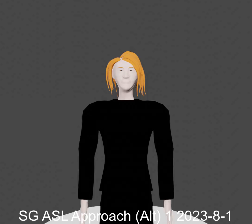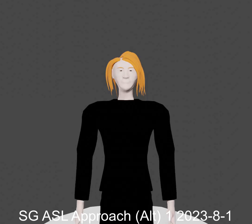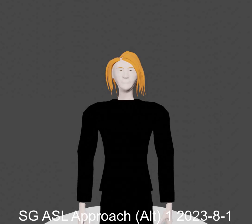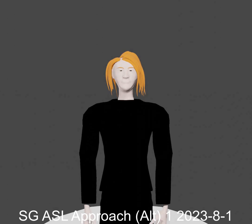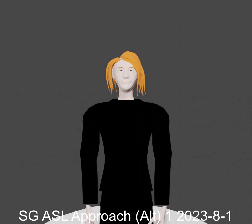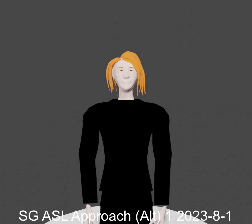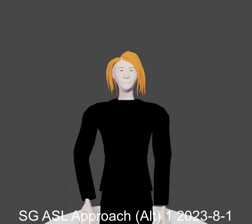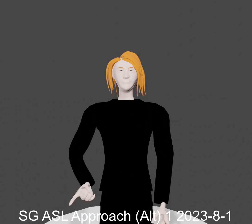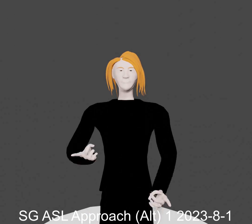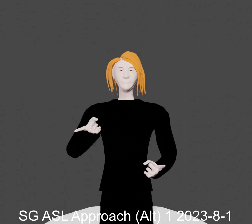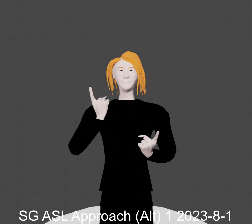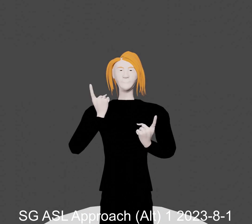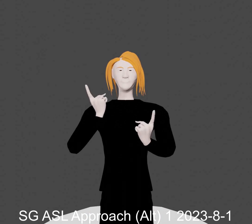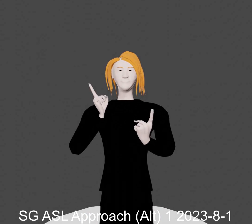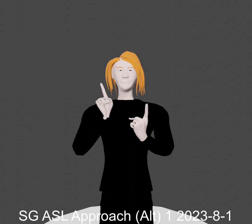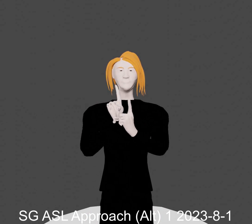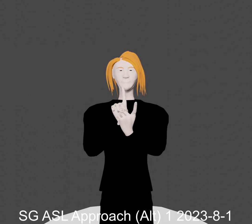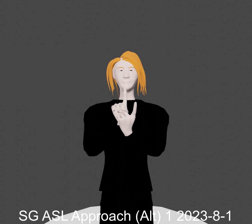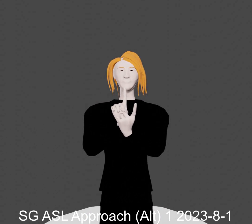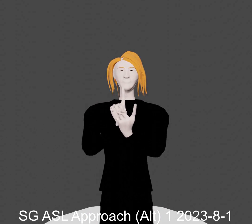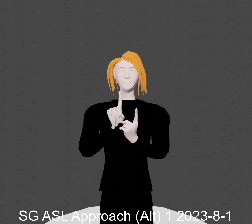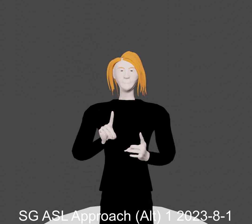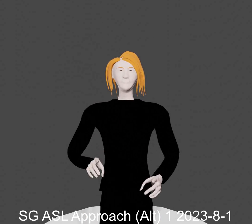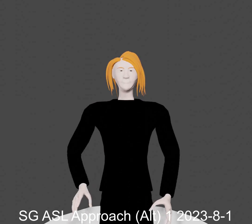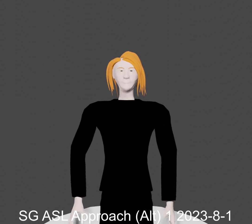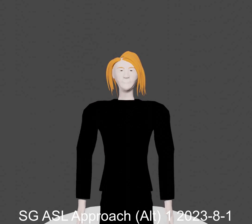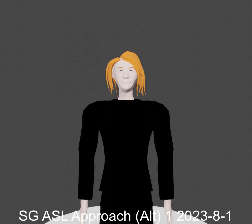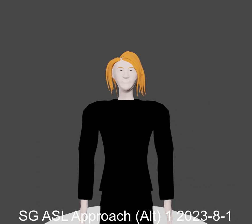Approach